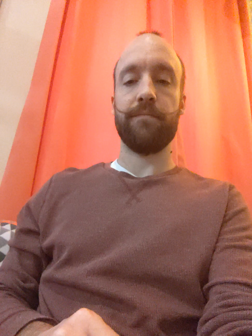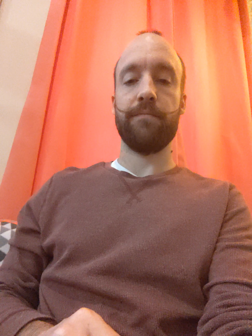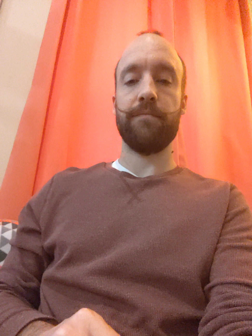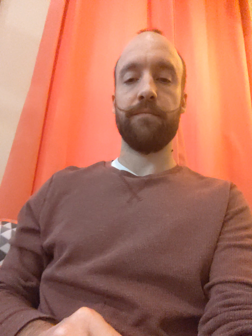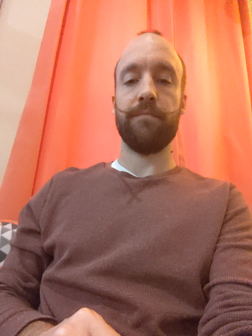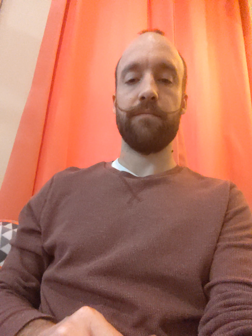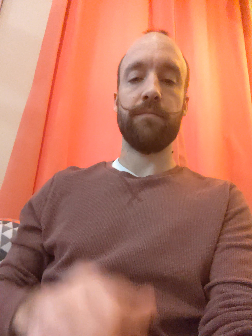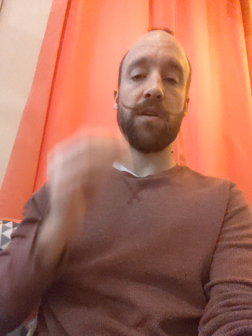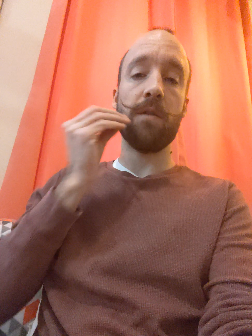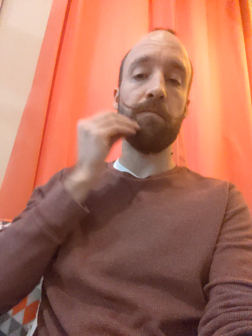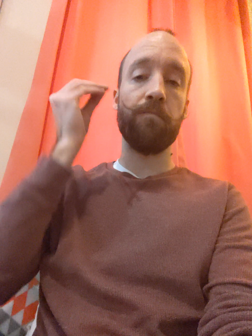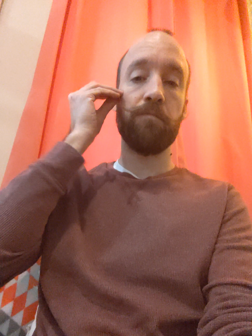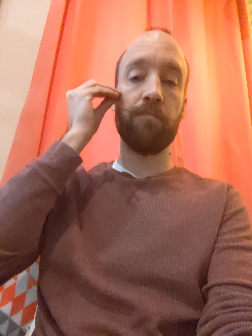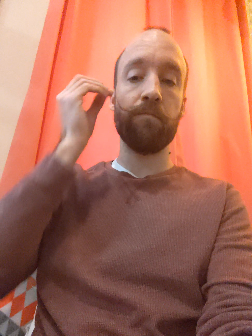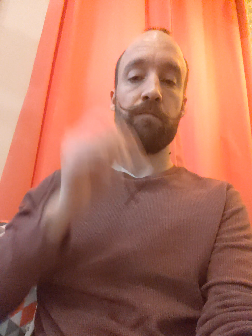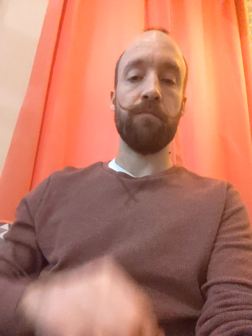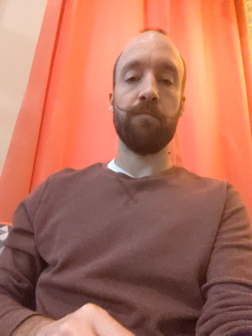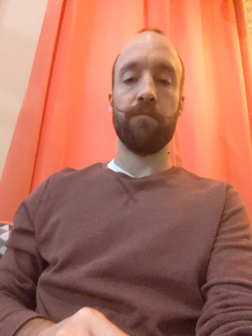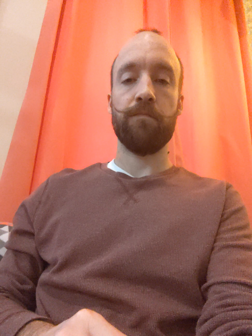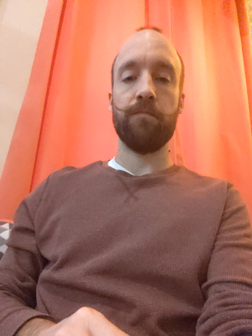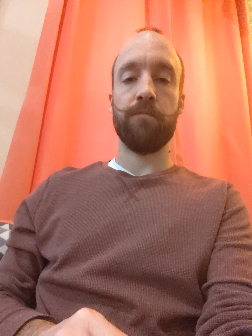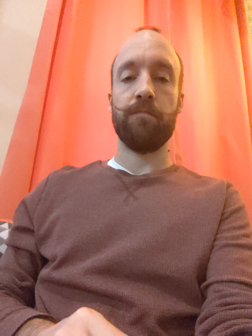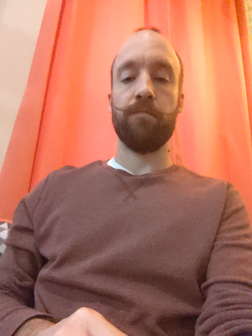home